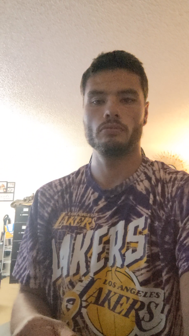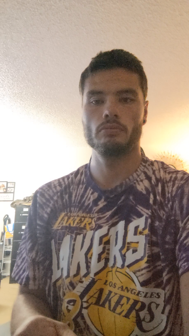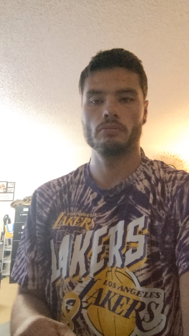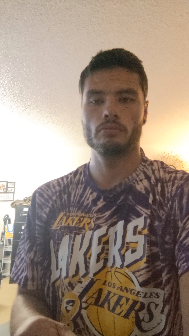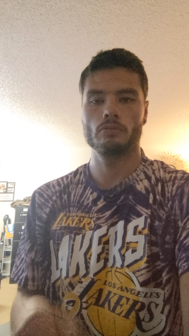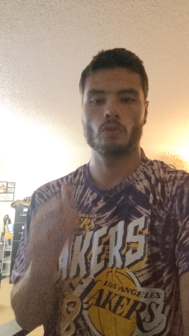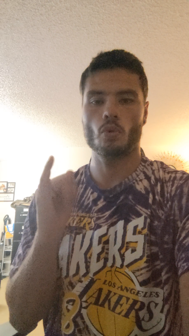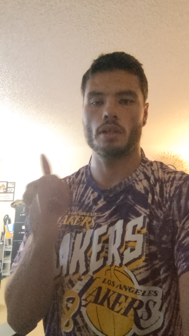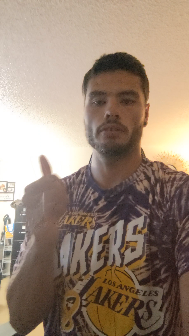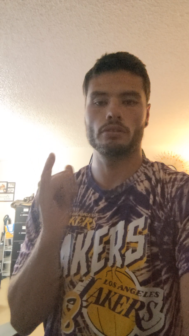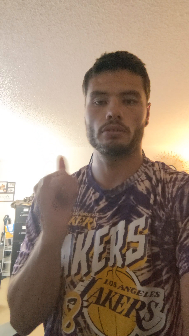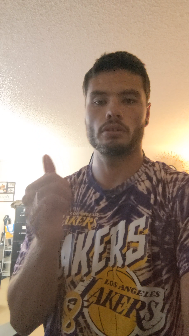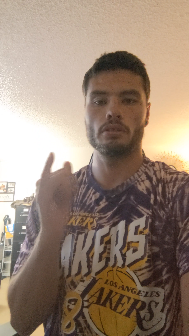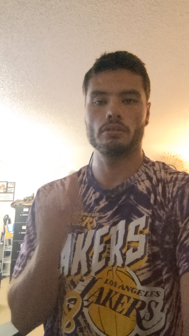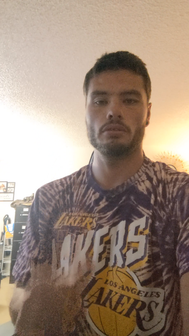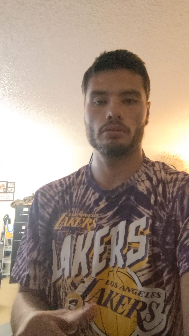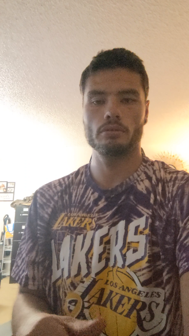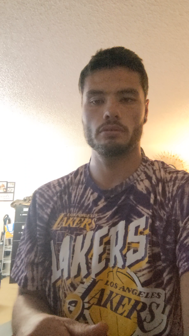rocking chair